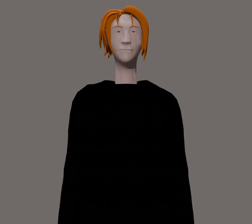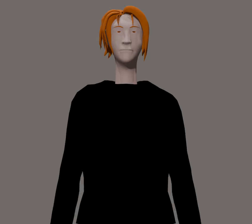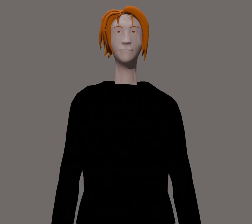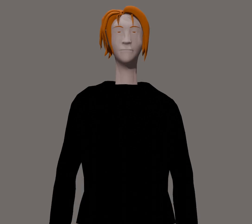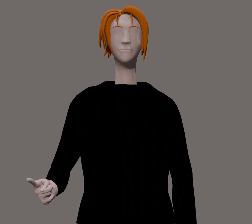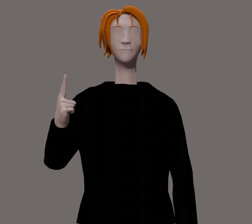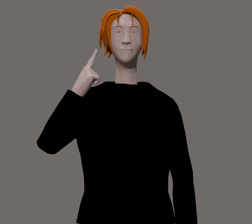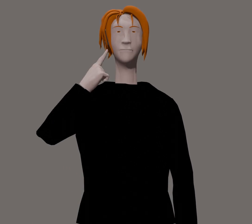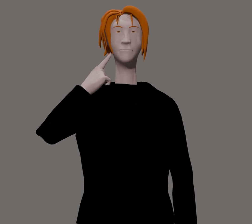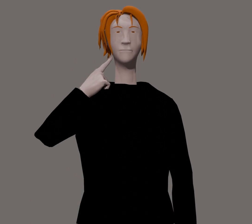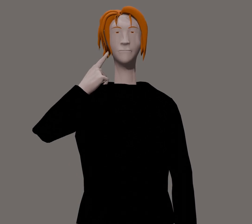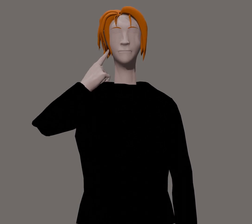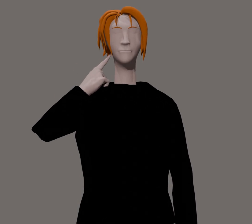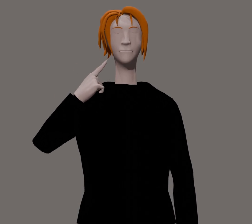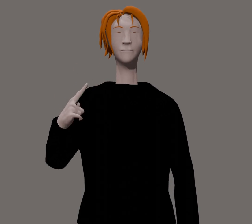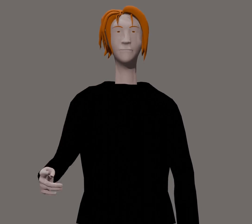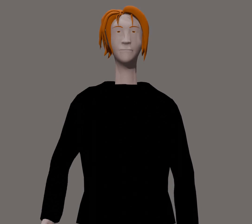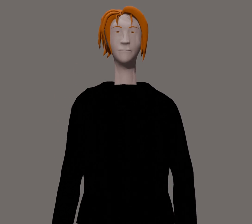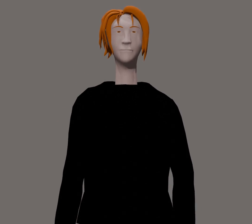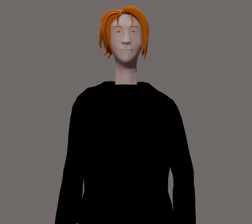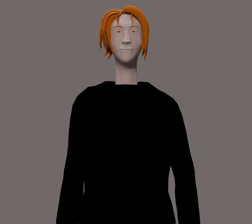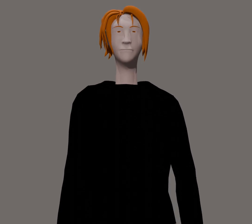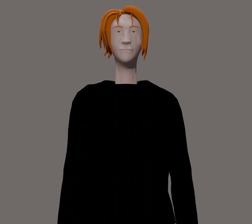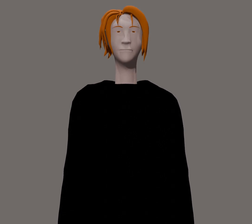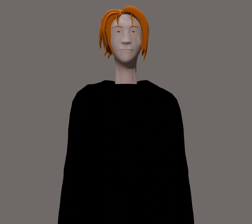Cheek